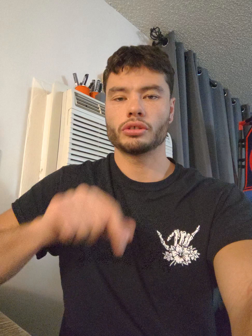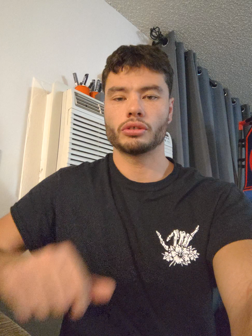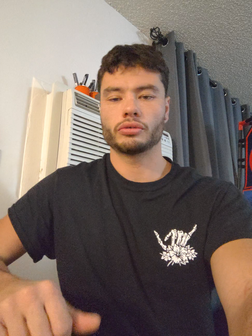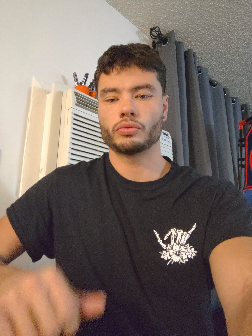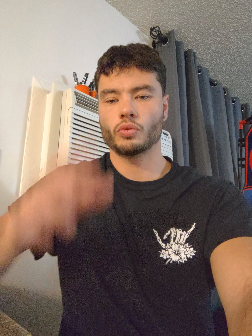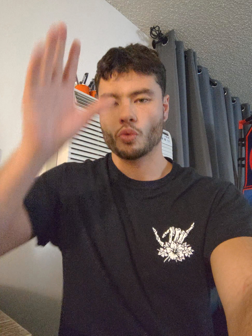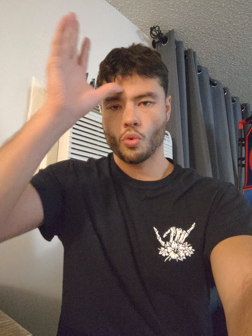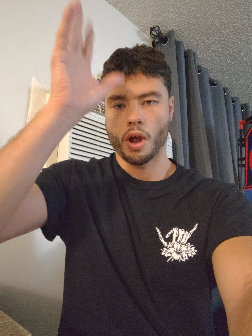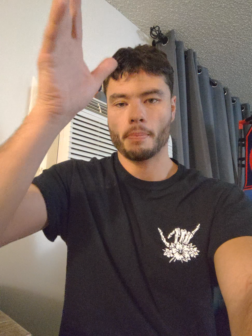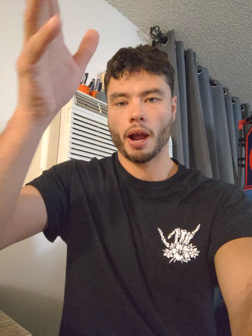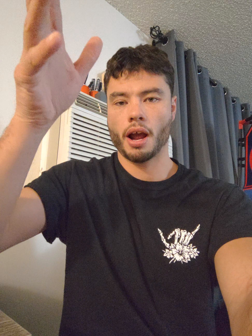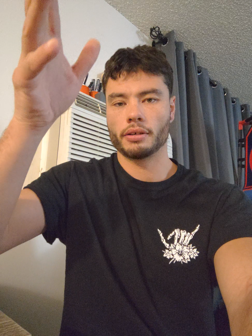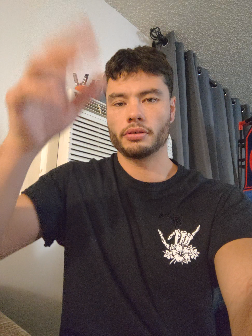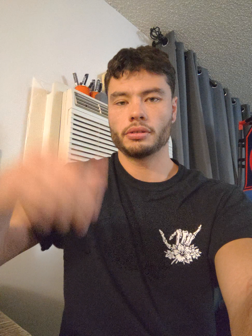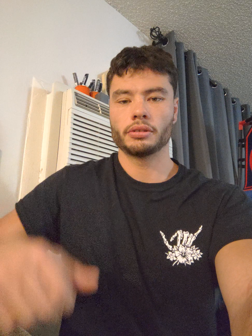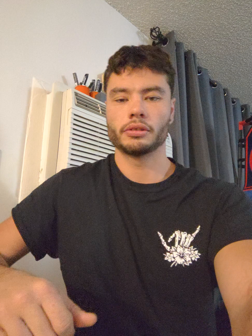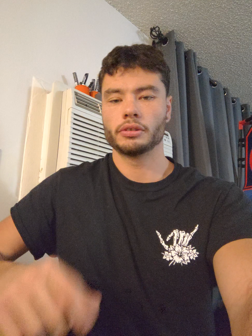grandpa